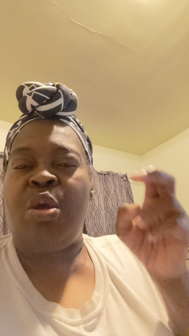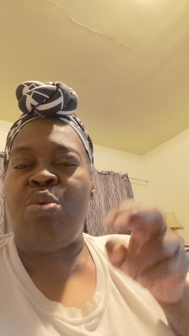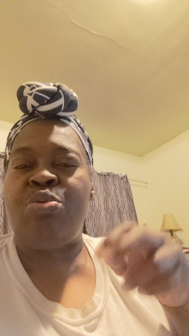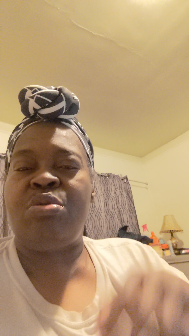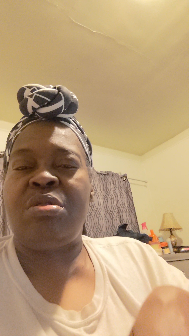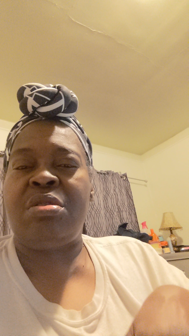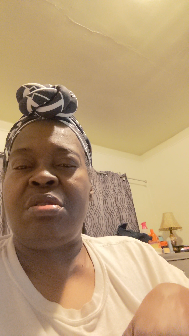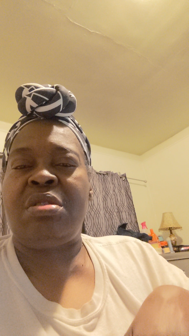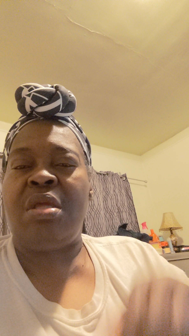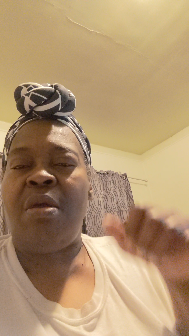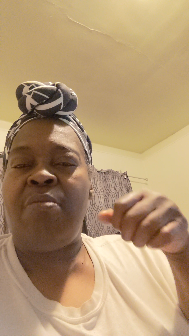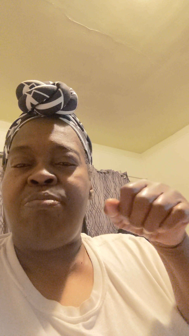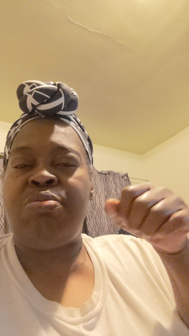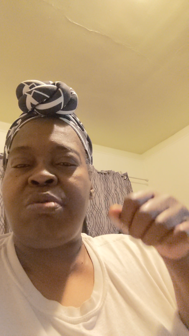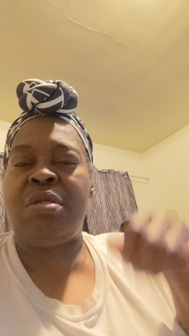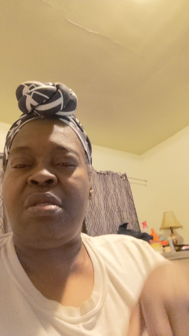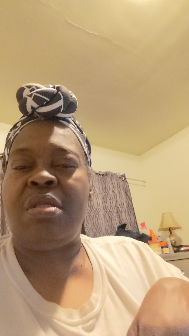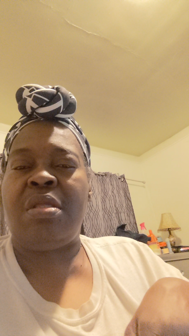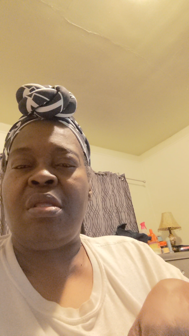motorcycle